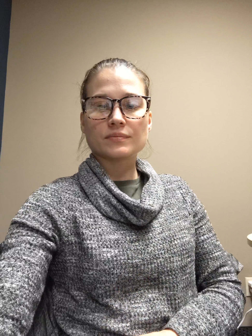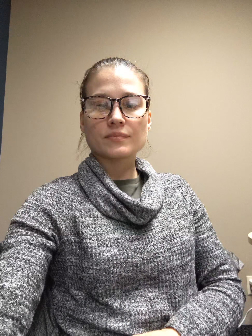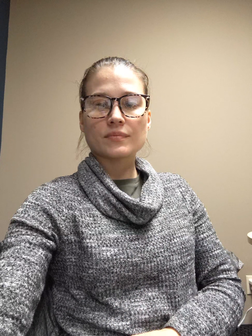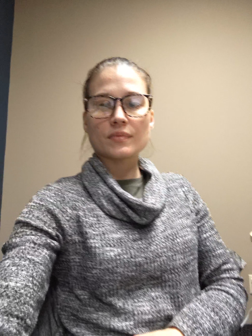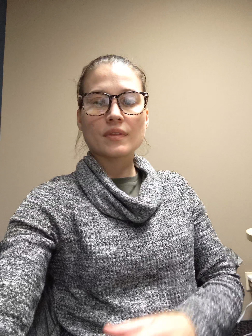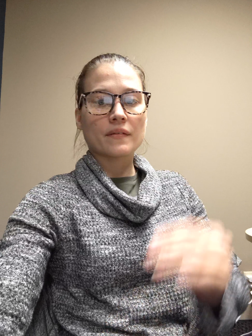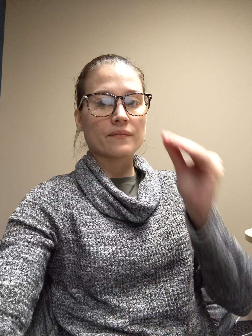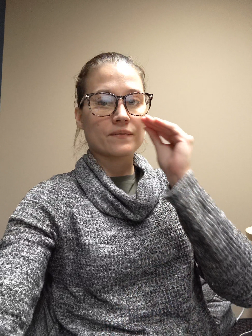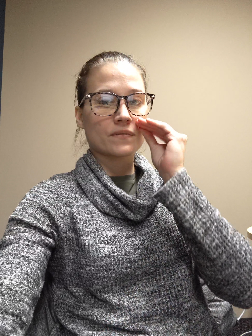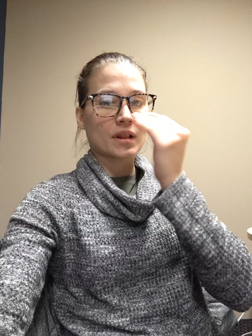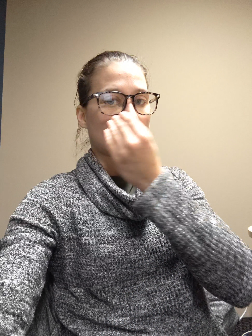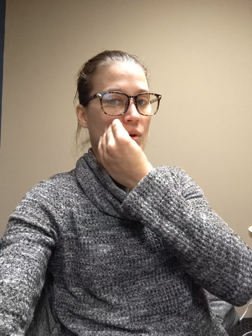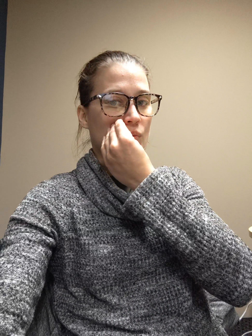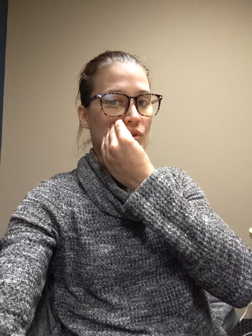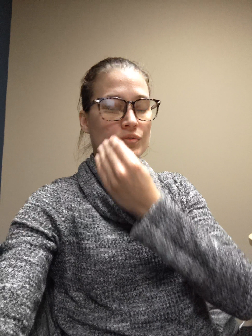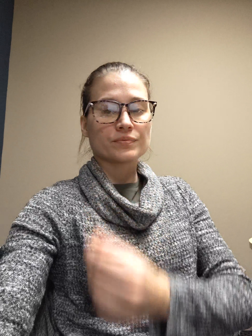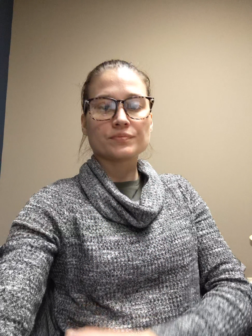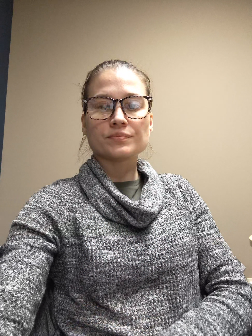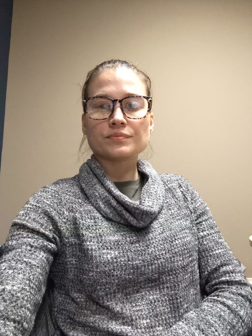flower